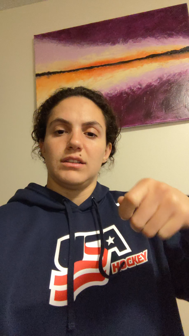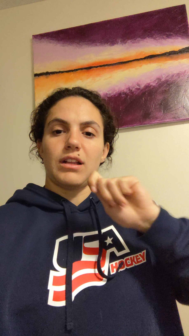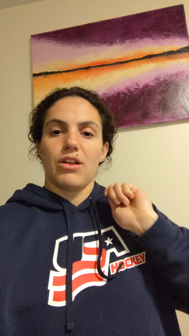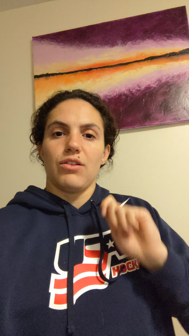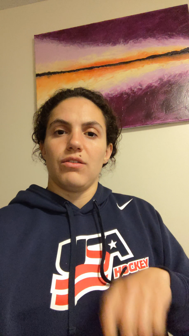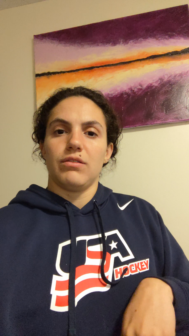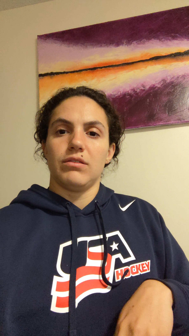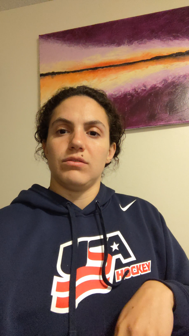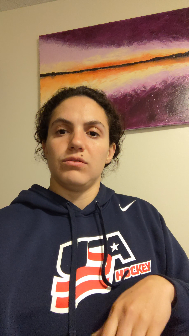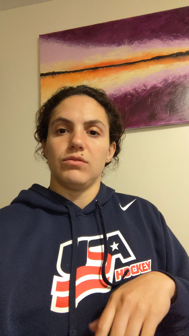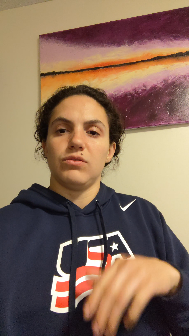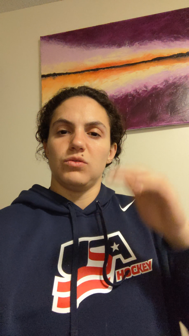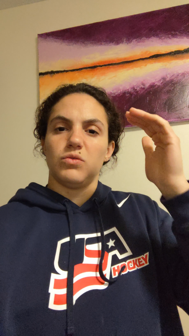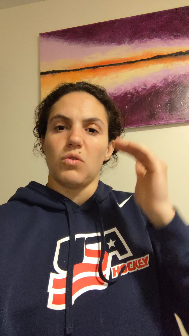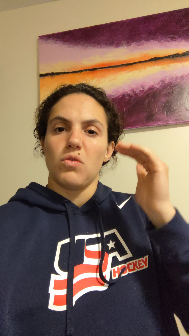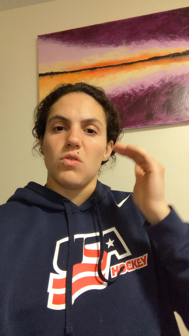short